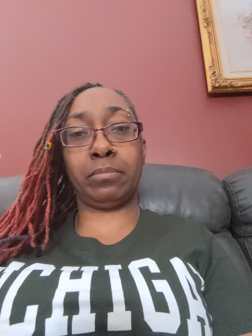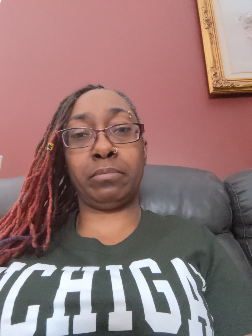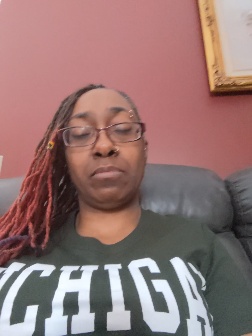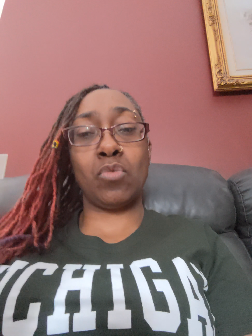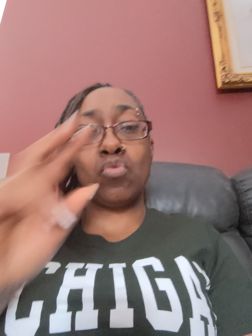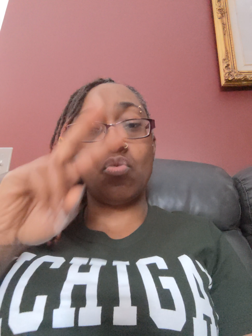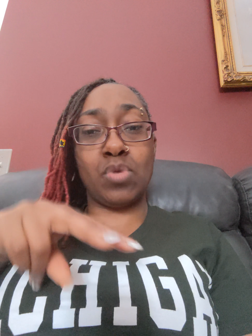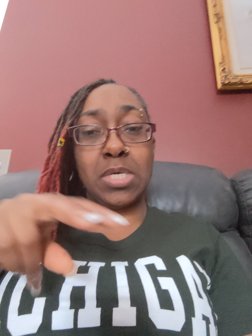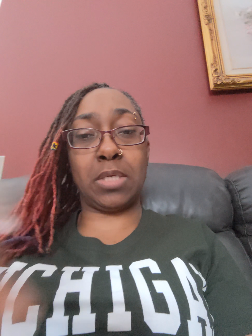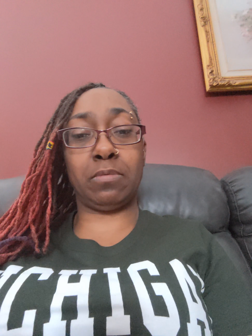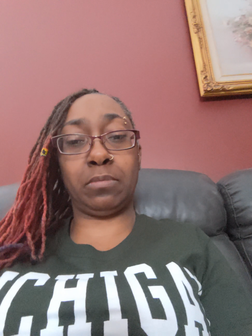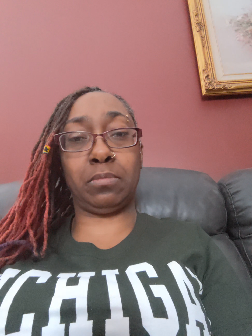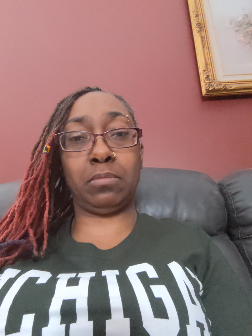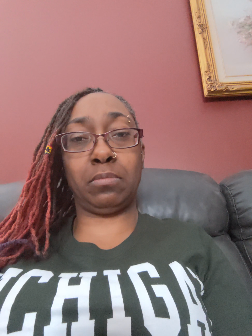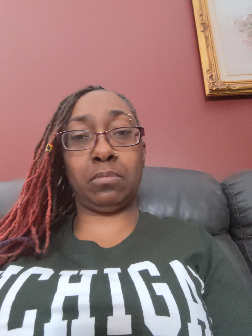read